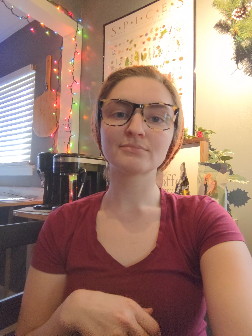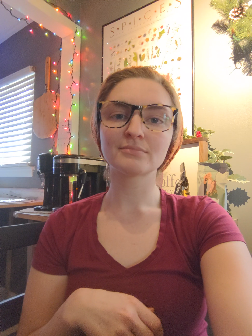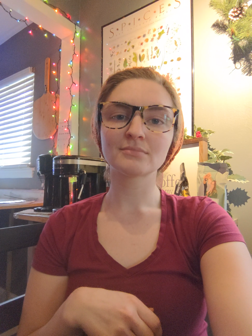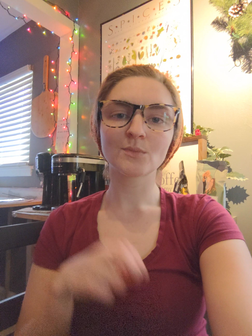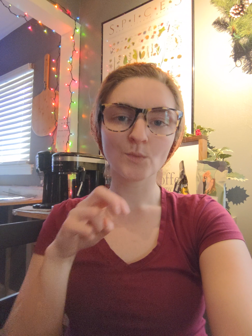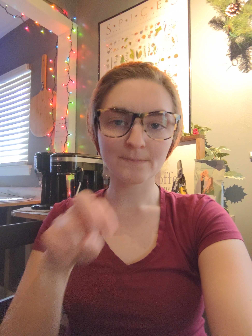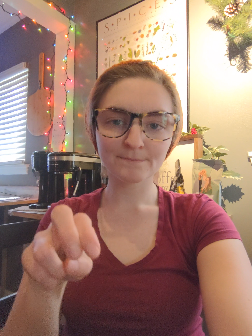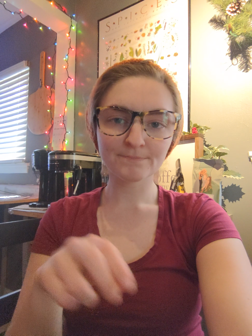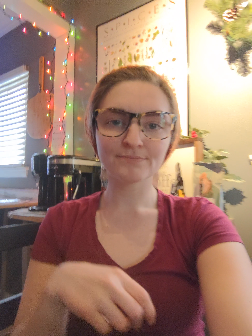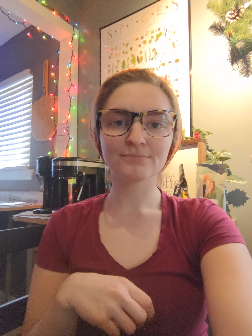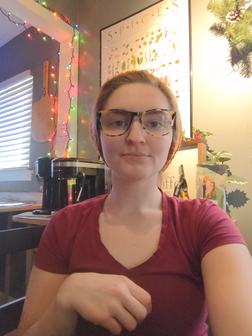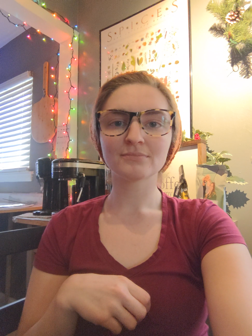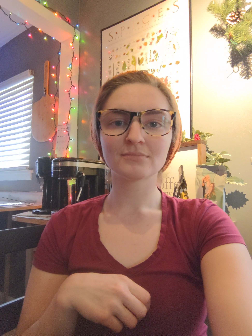ride